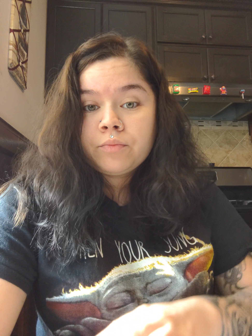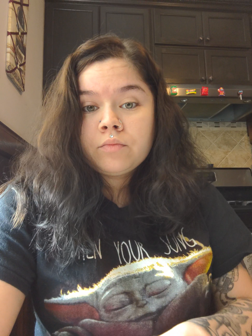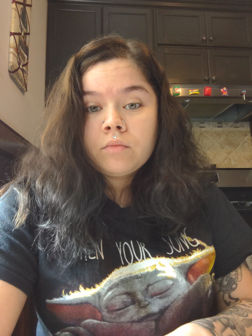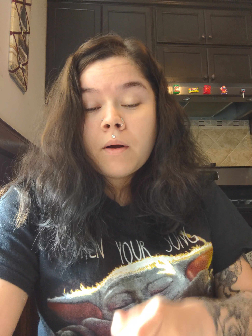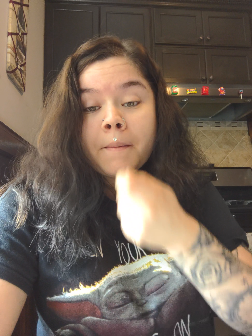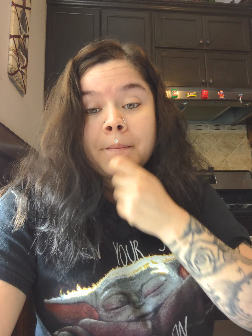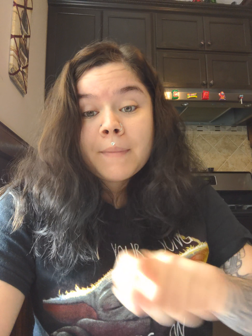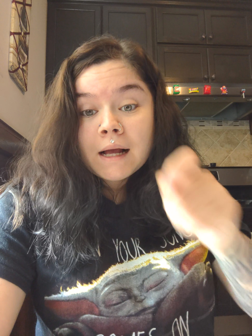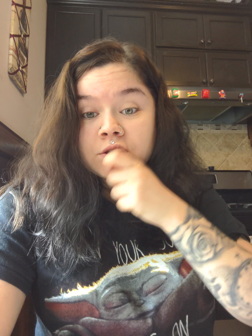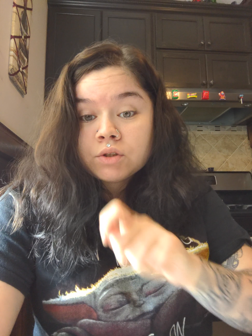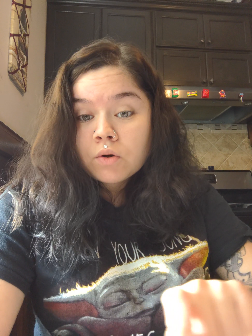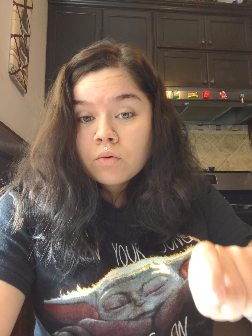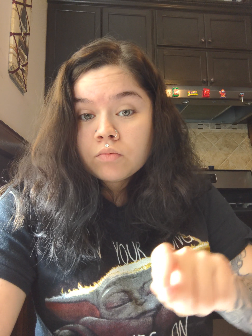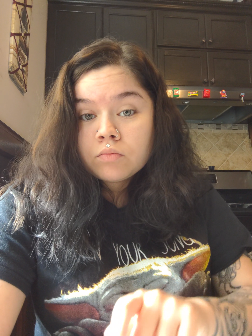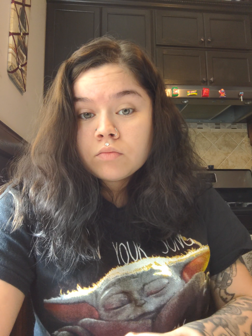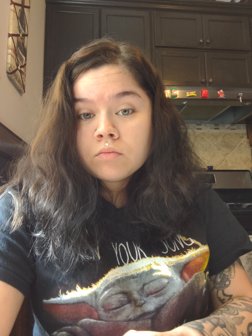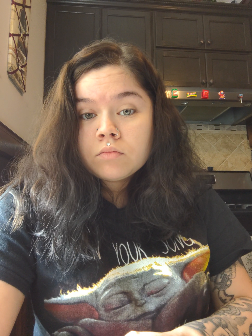pencil